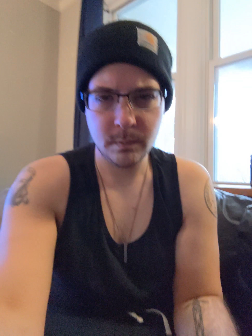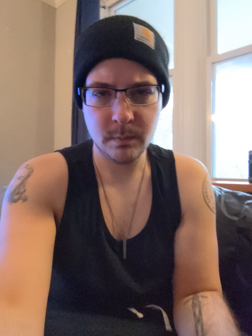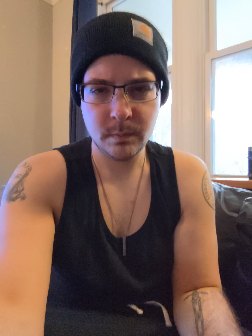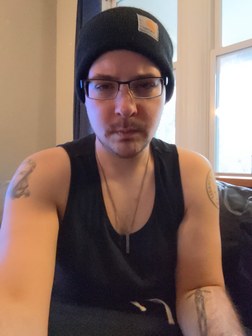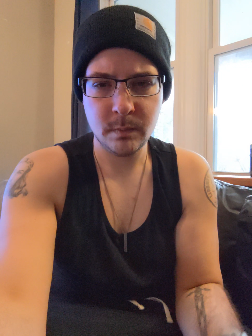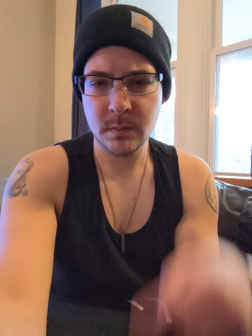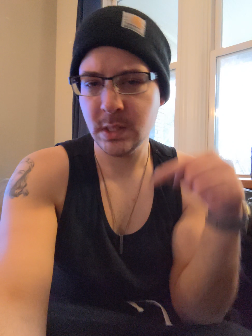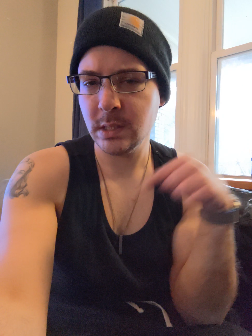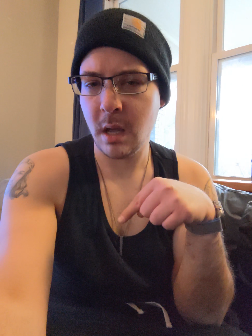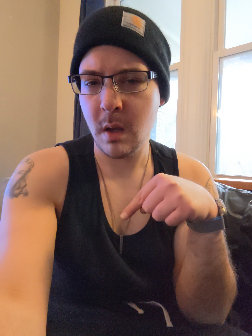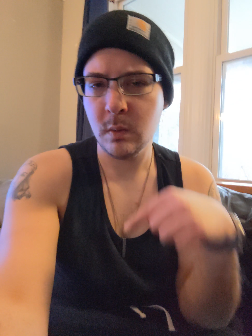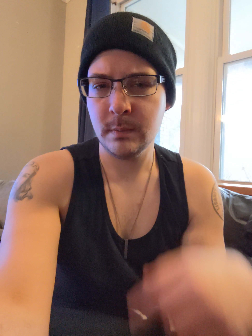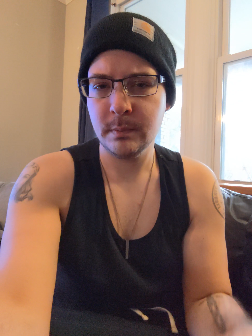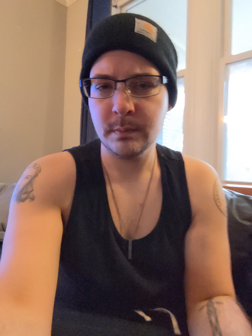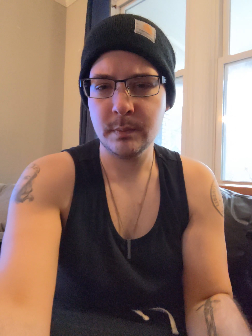down